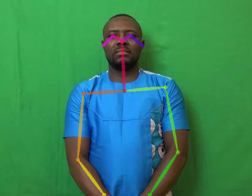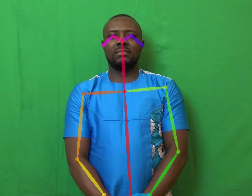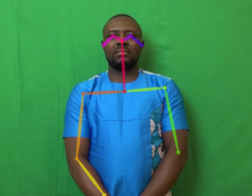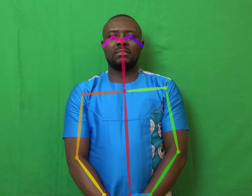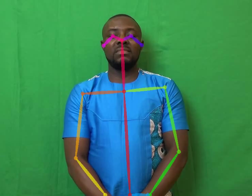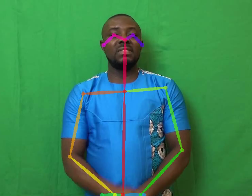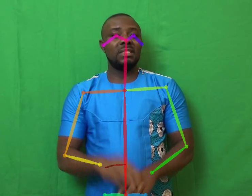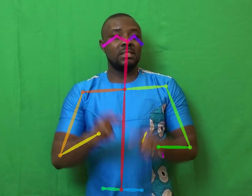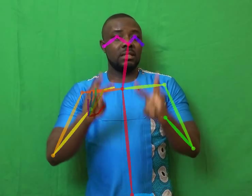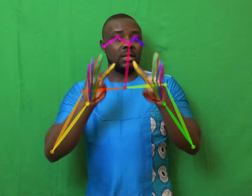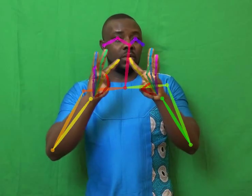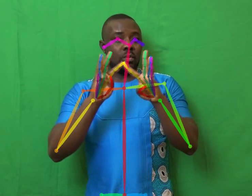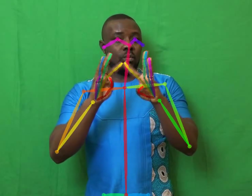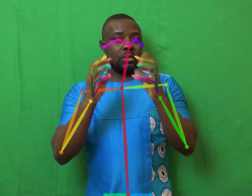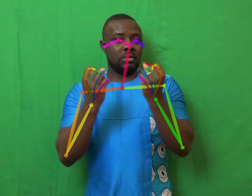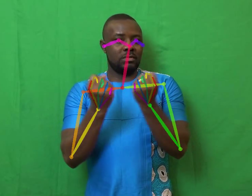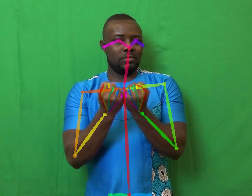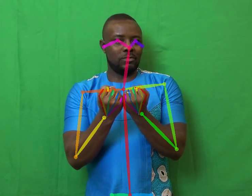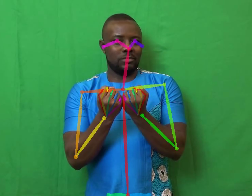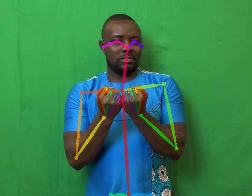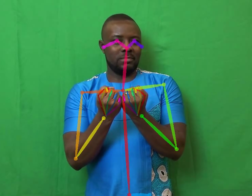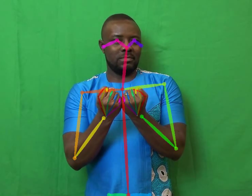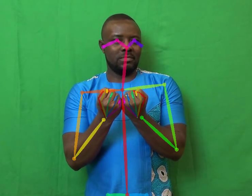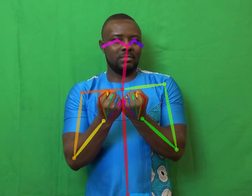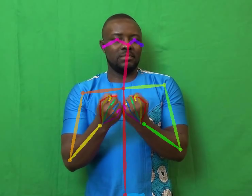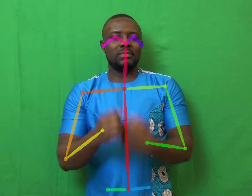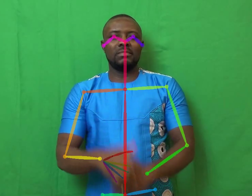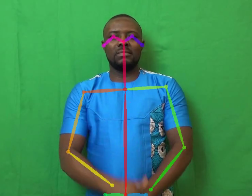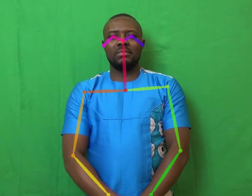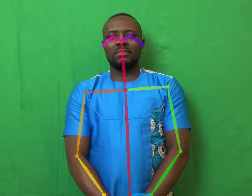workshop